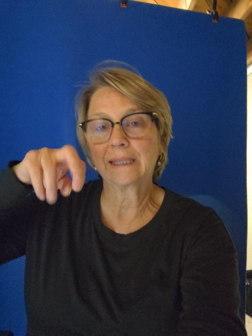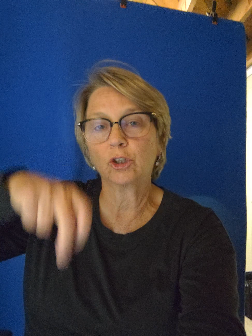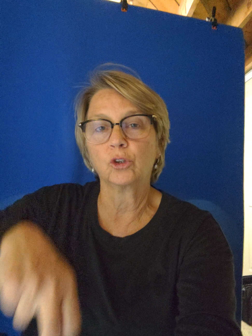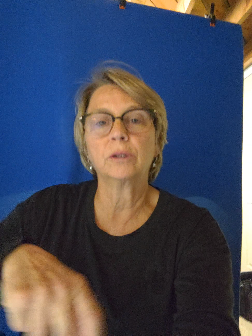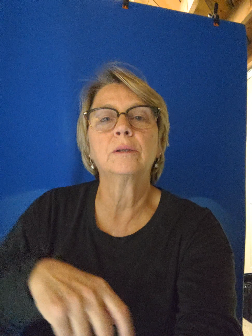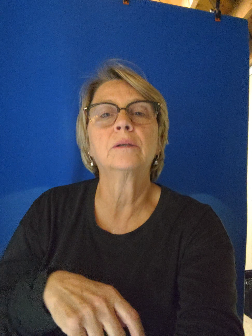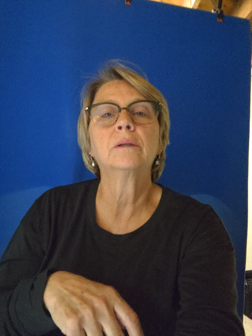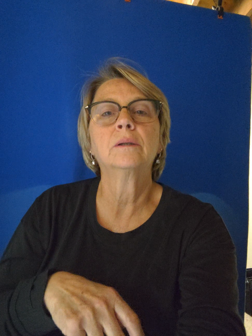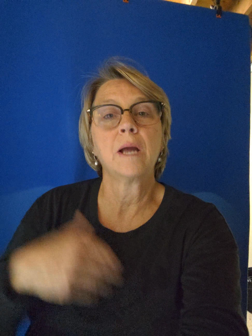stairs